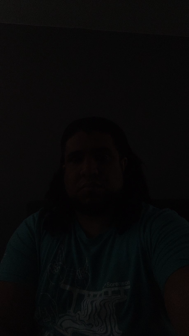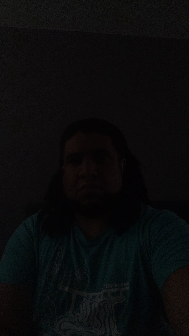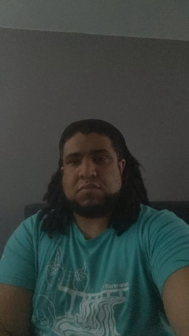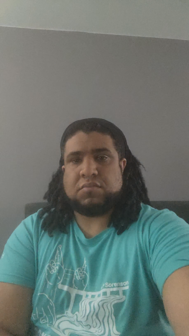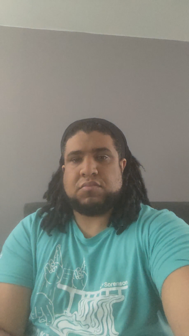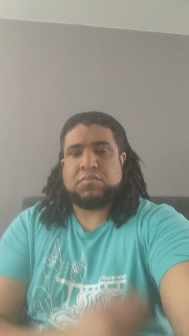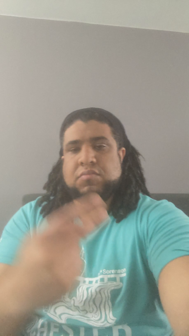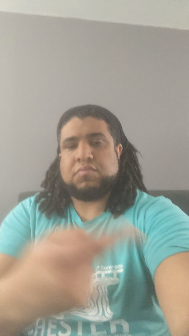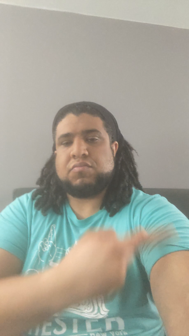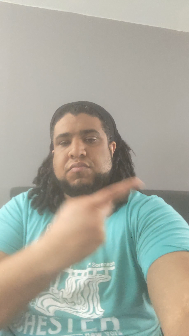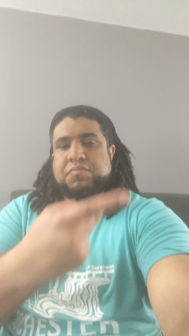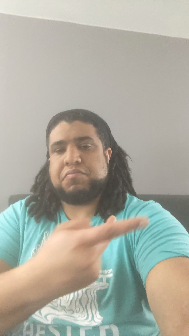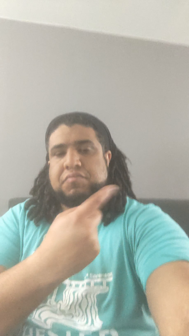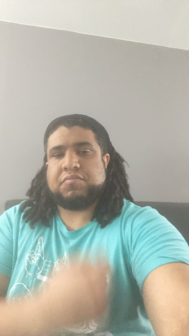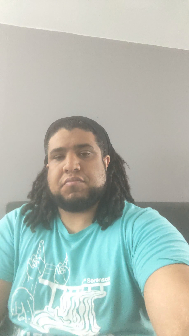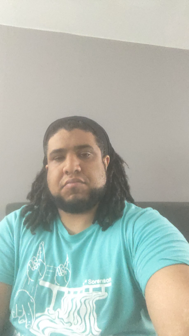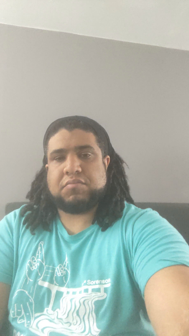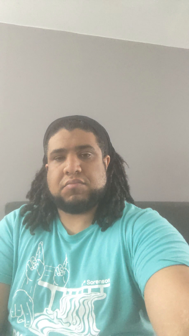sheep